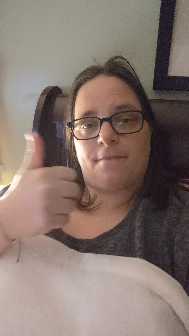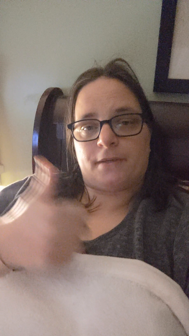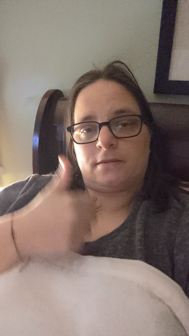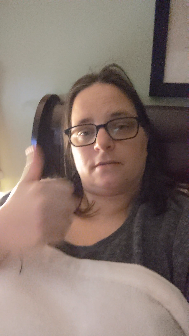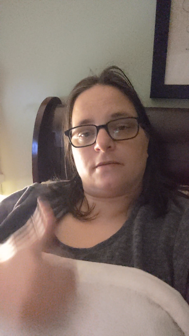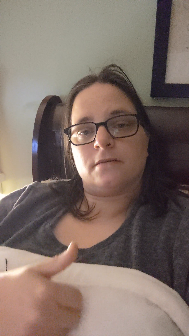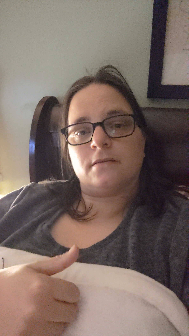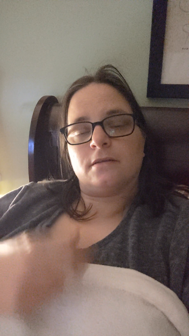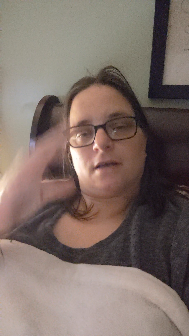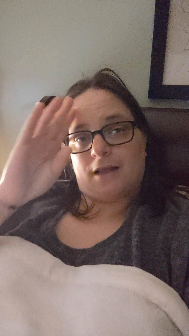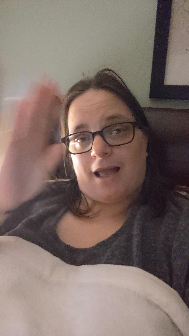hi